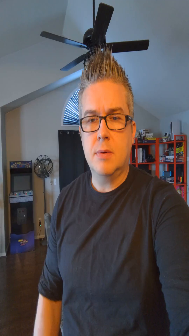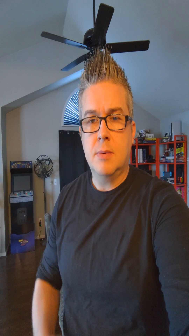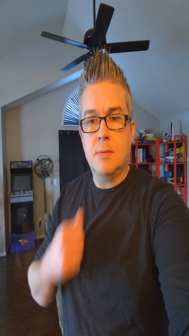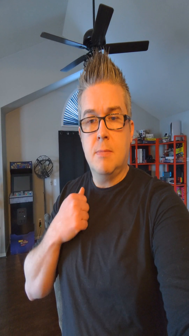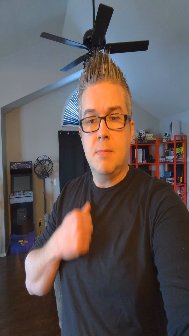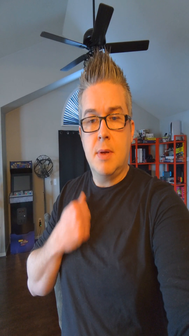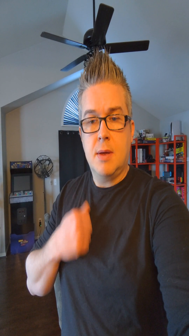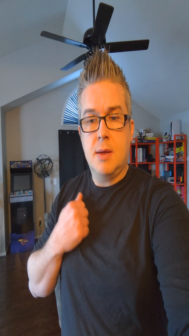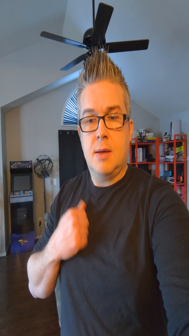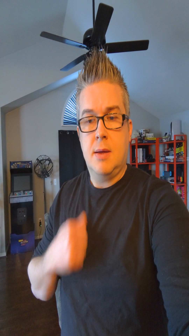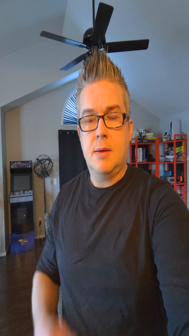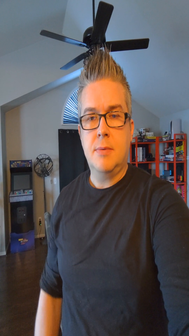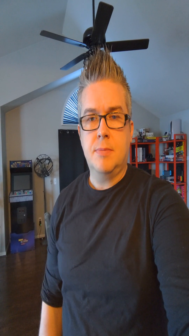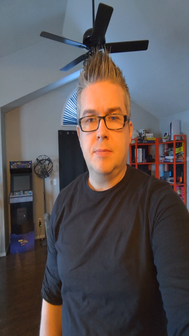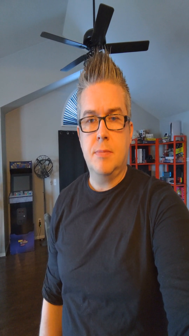bath